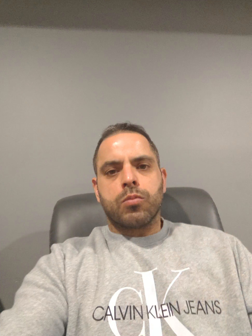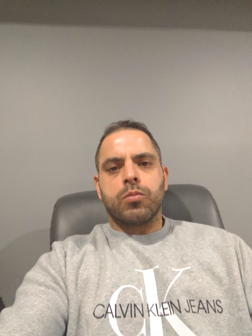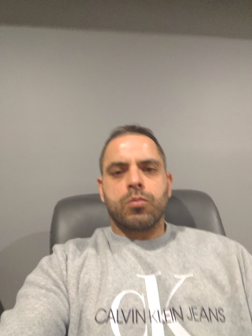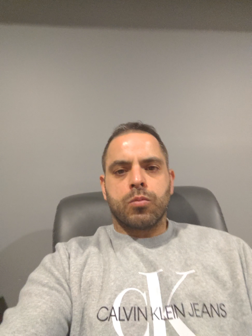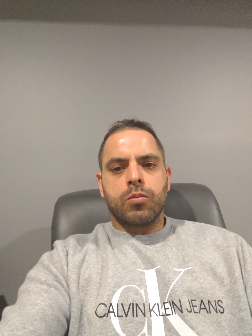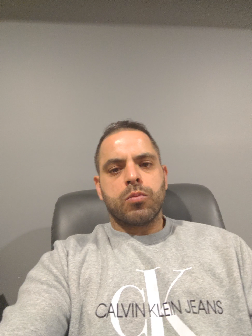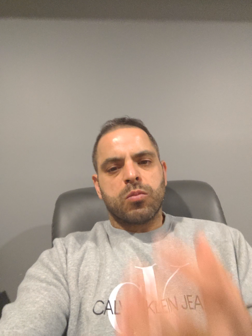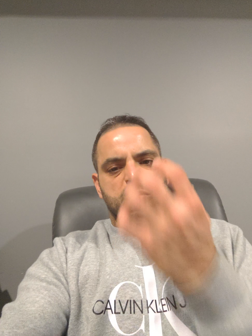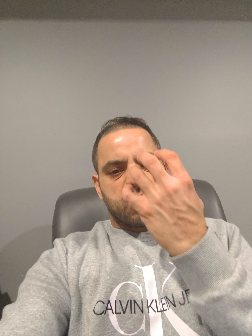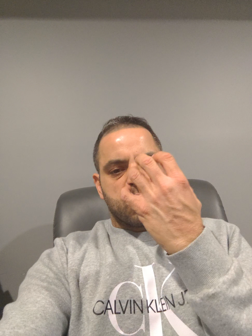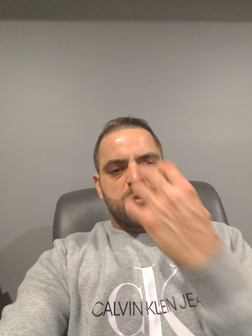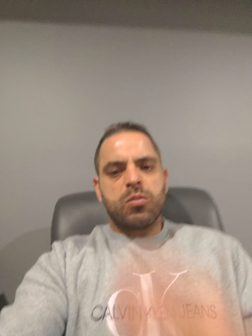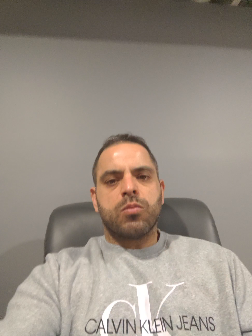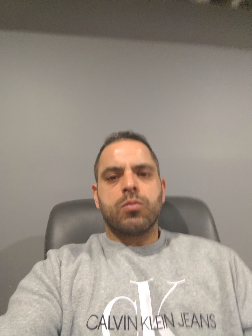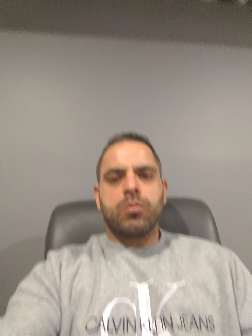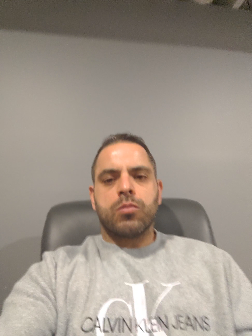mad